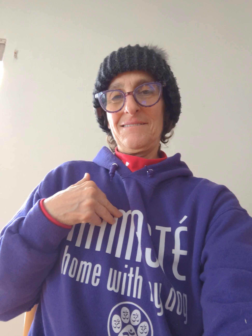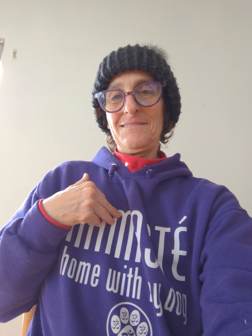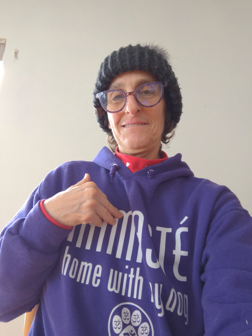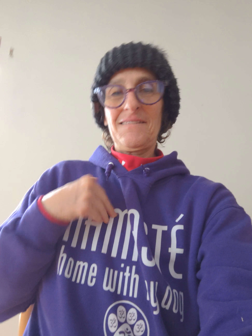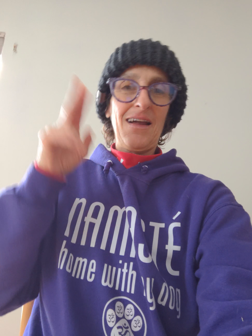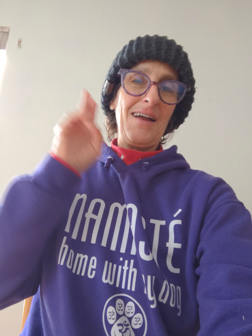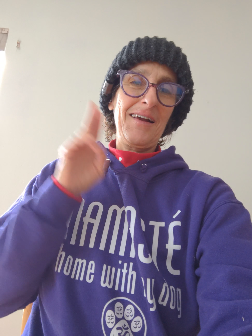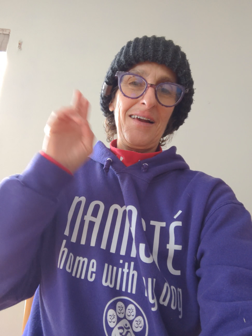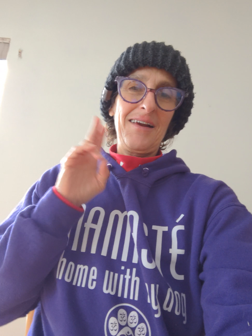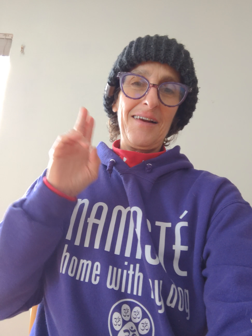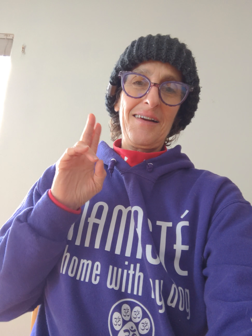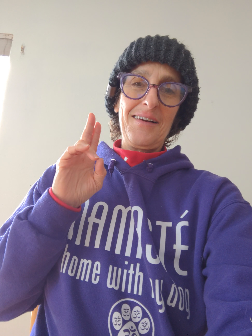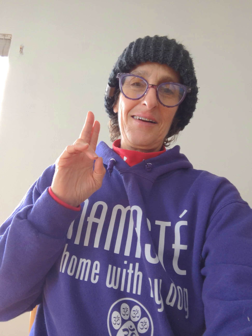uncle